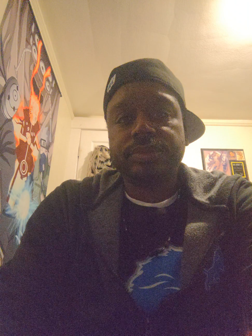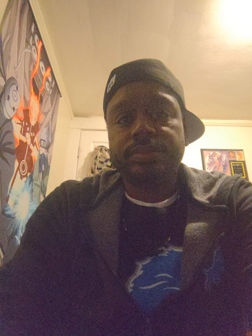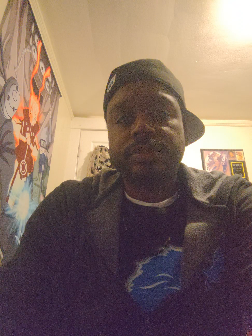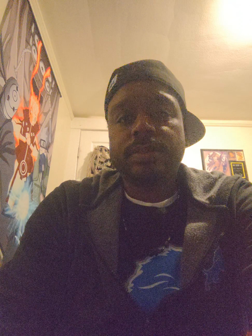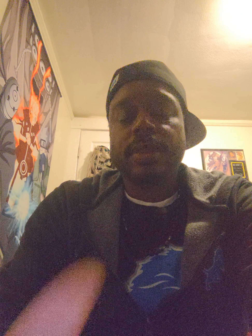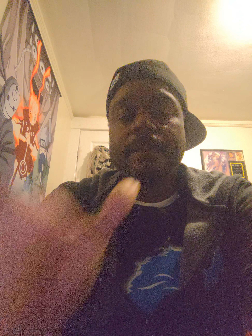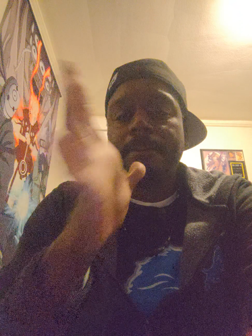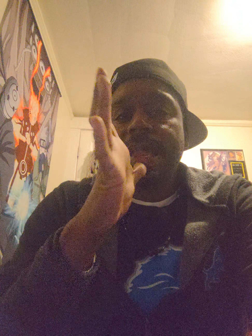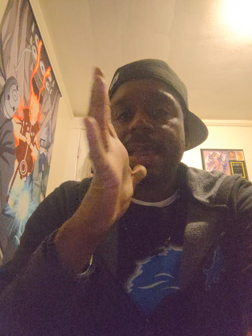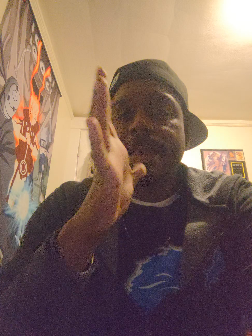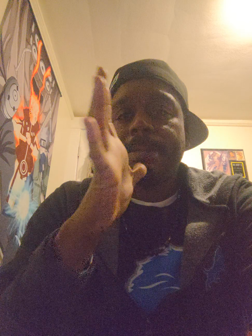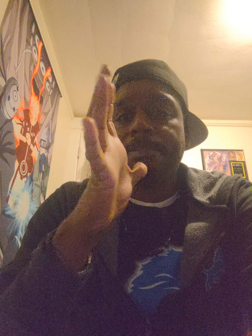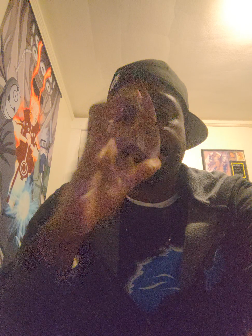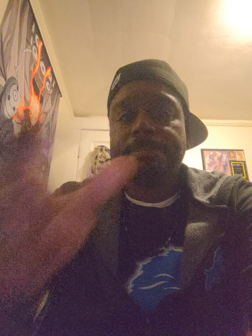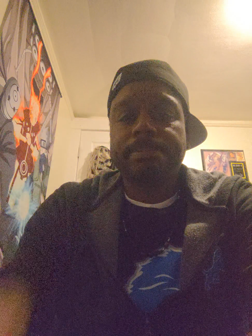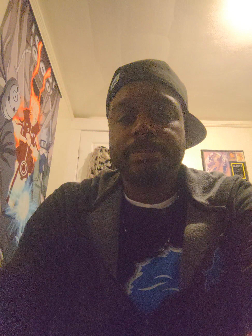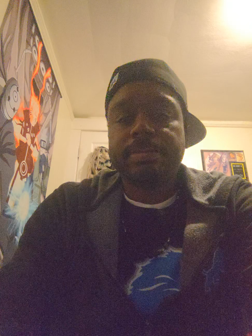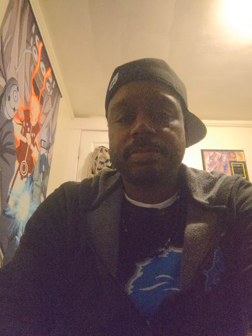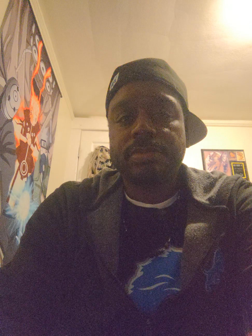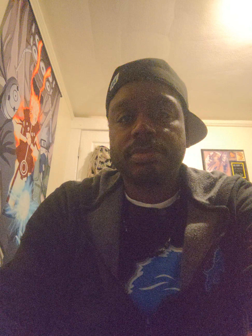mom